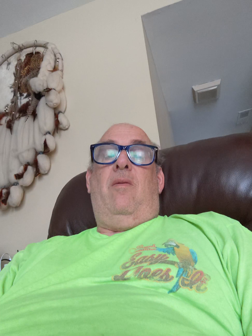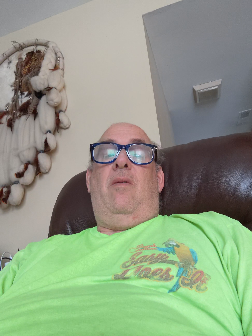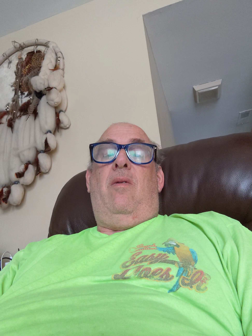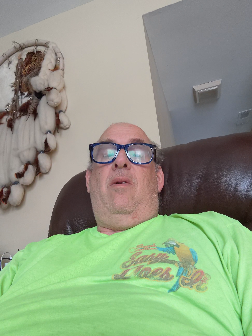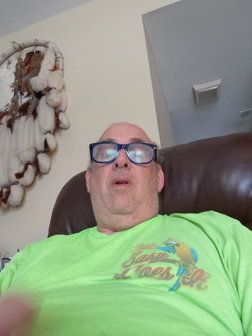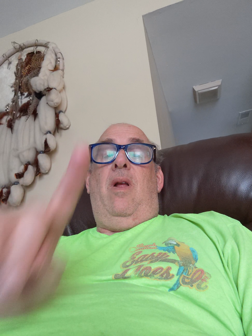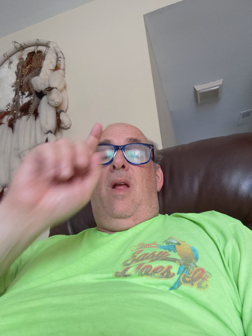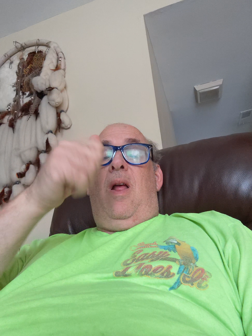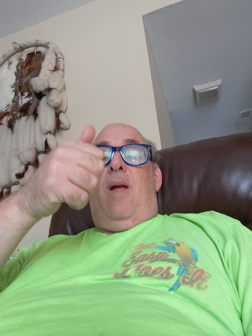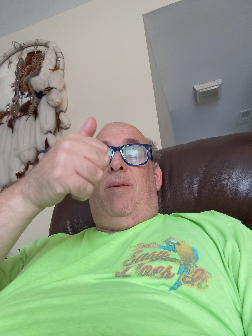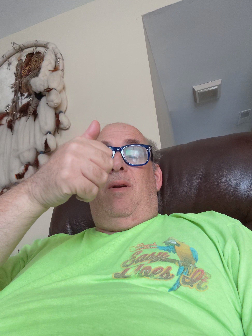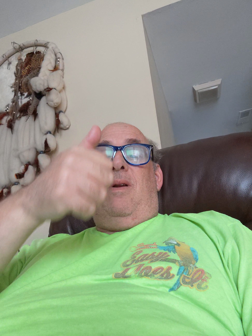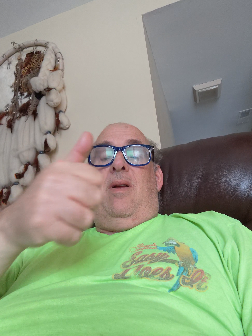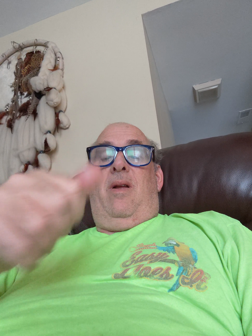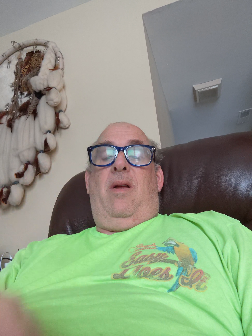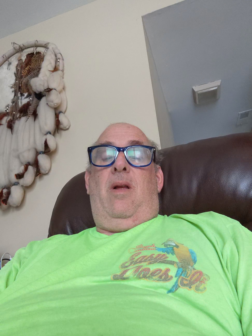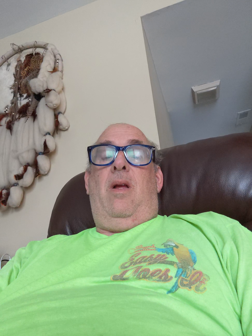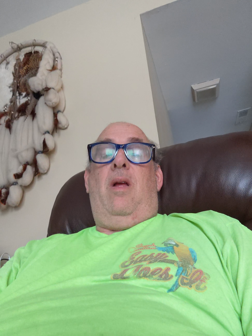up